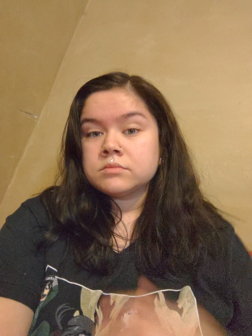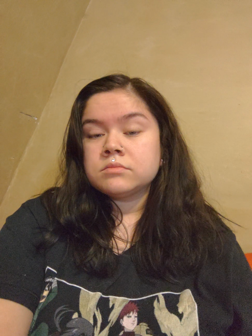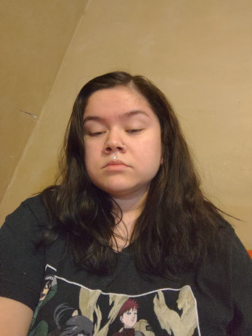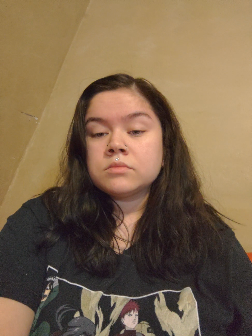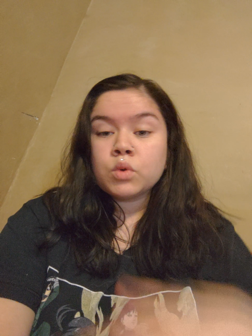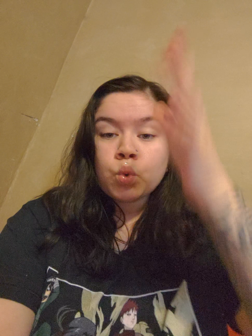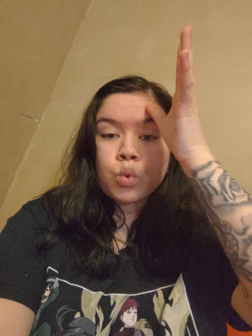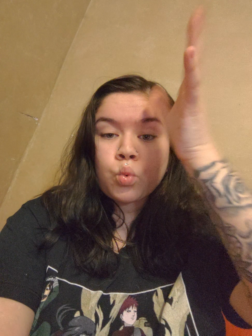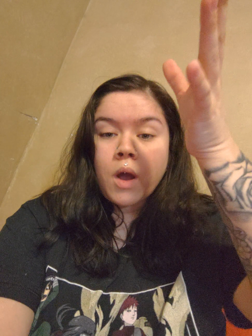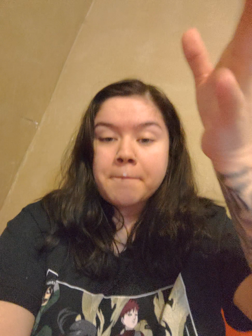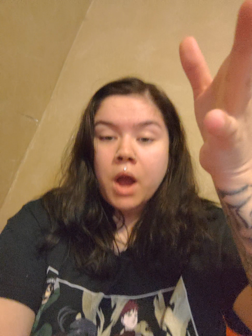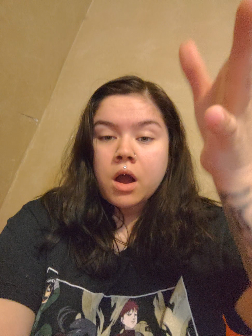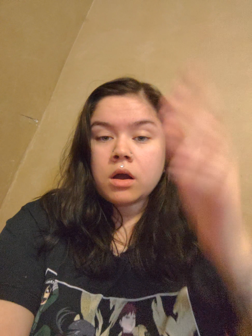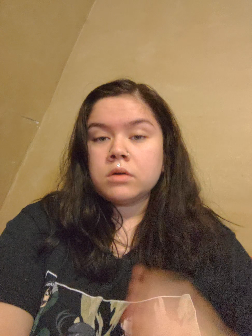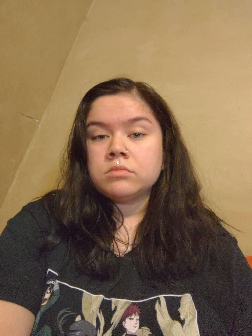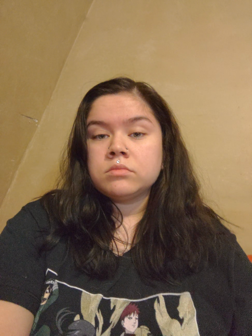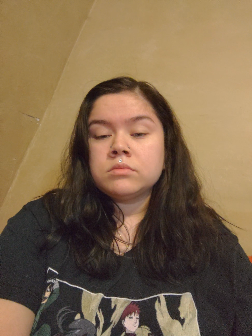grandpa